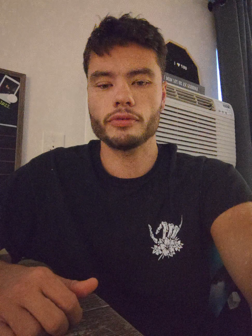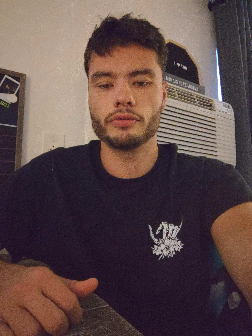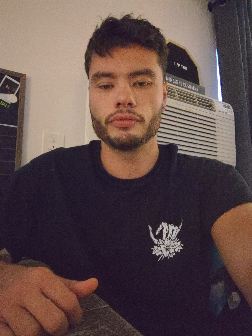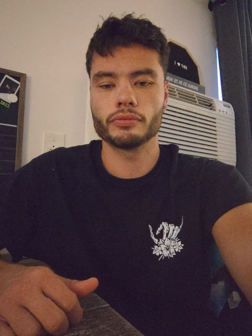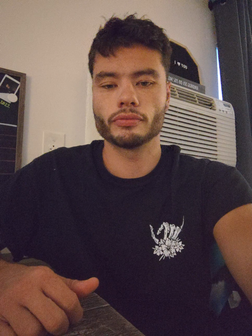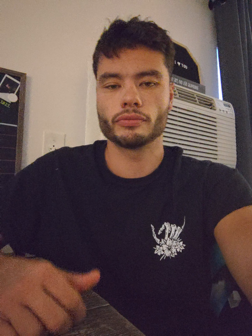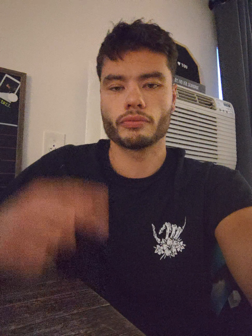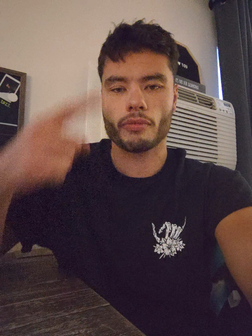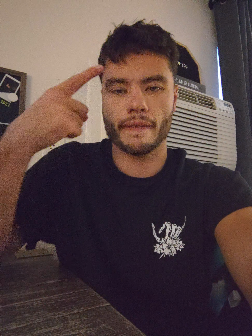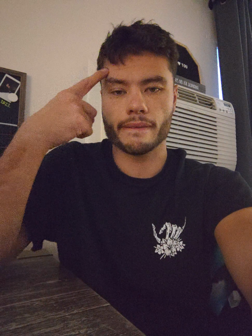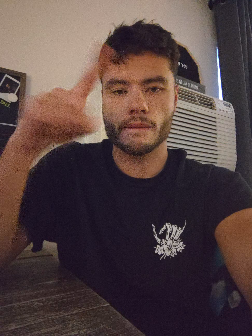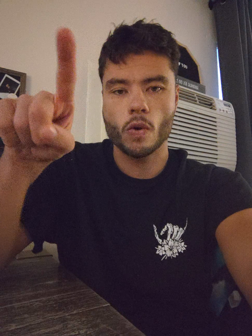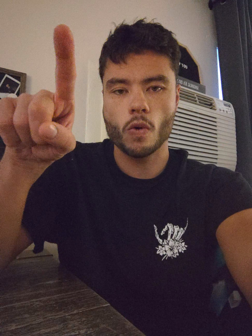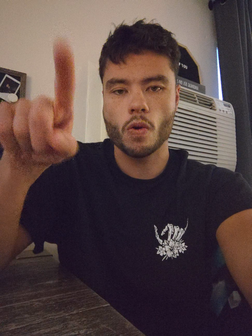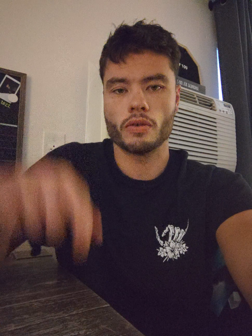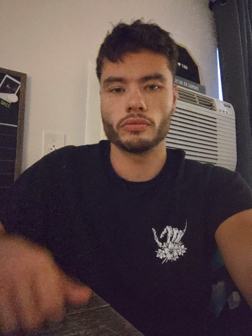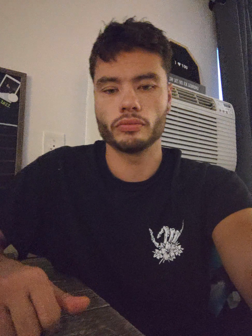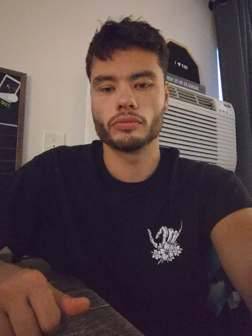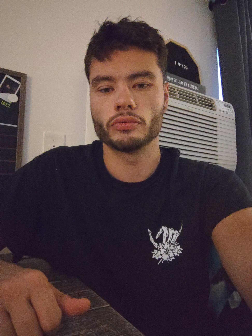for